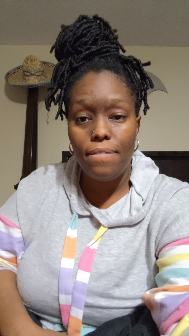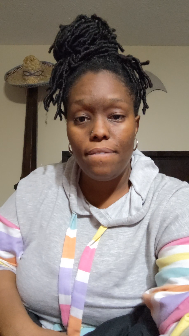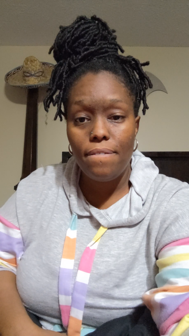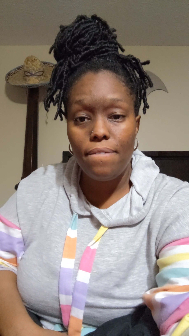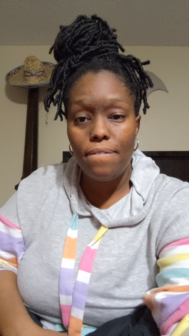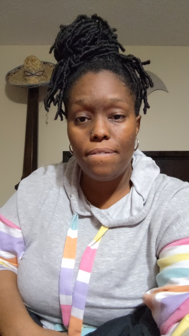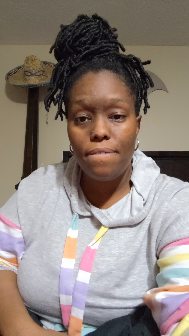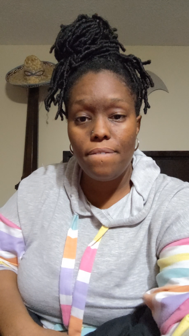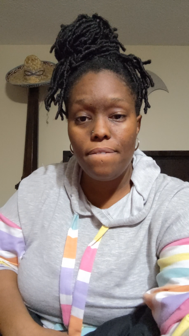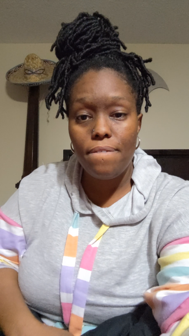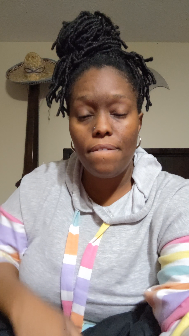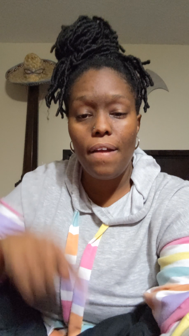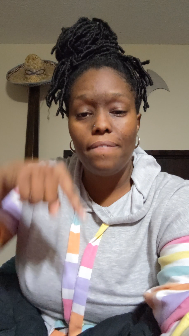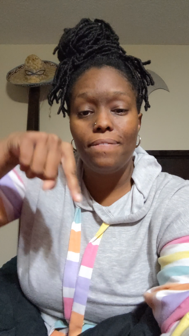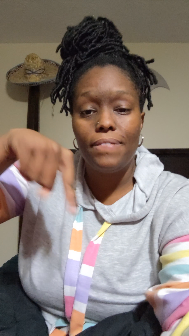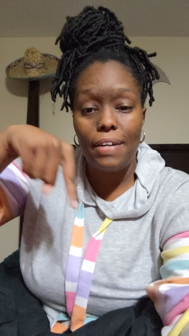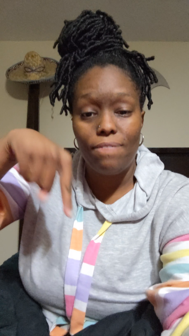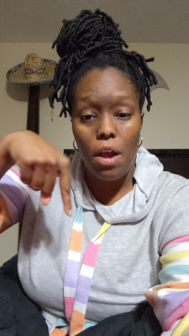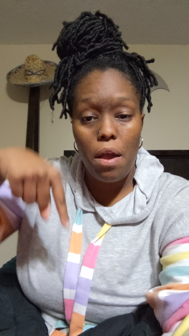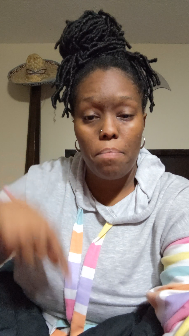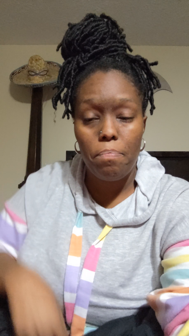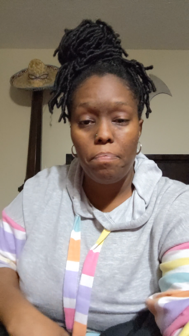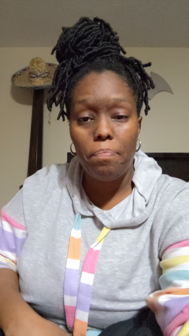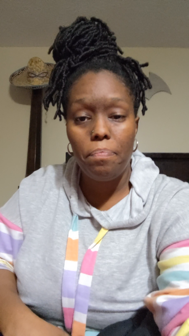flip-flop